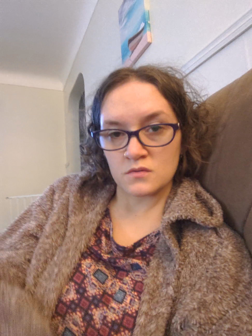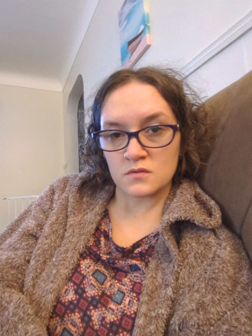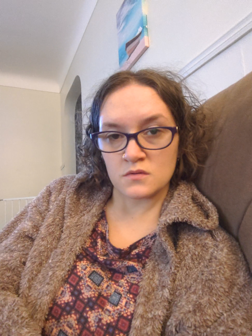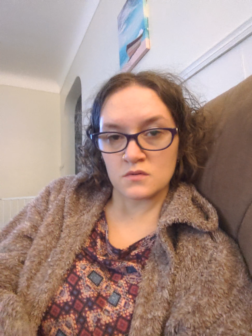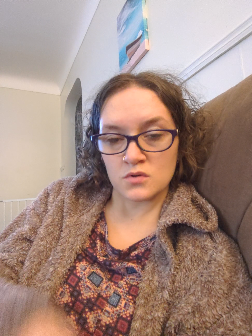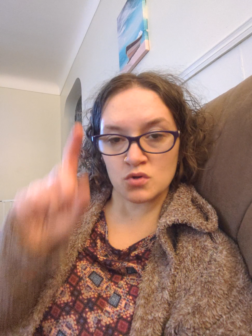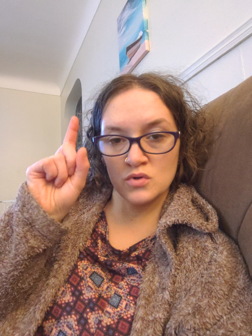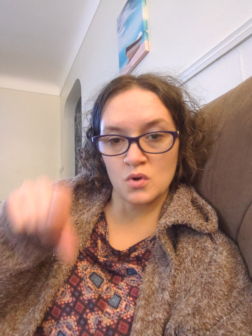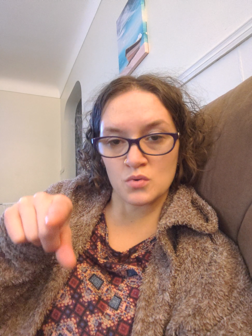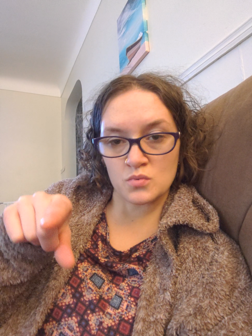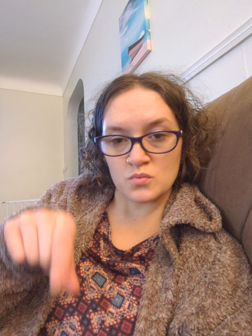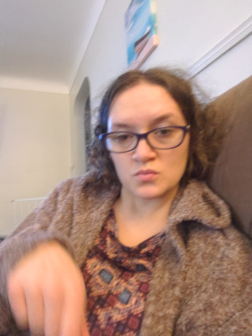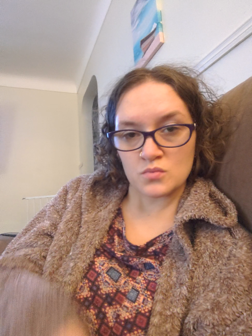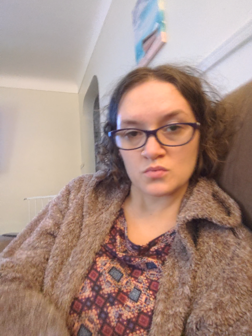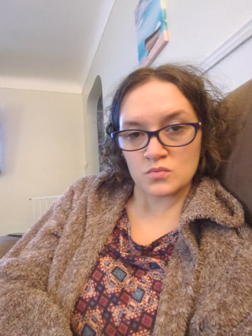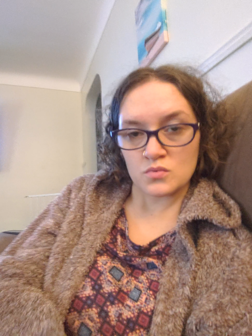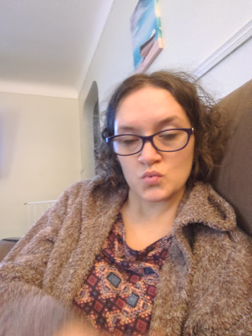go